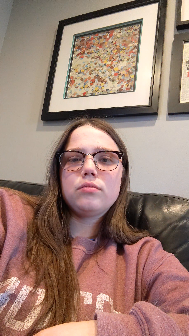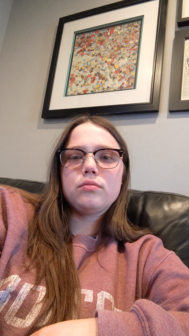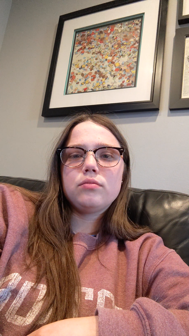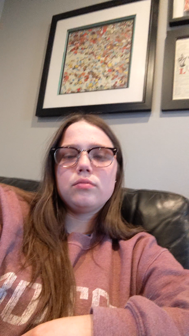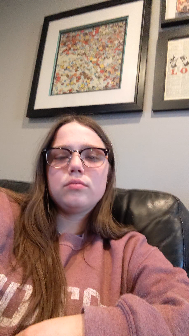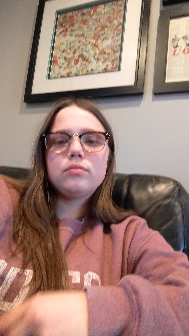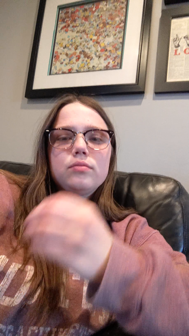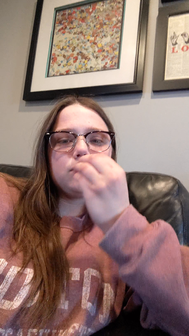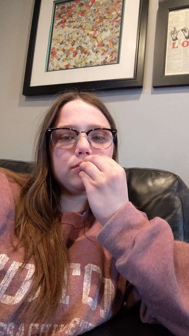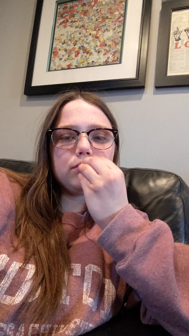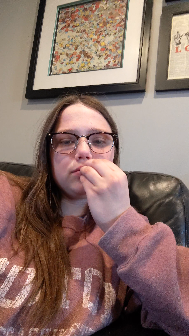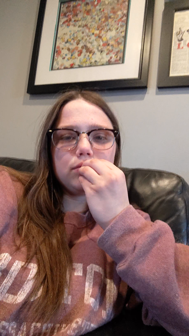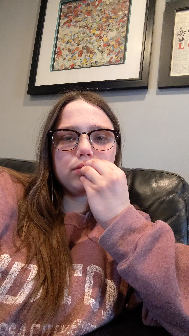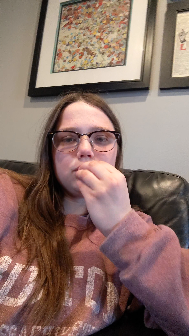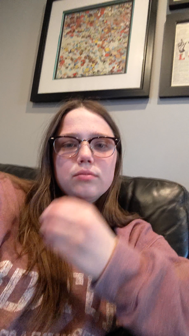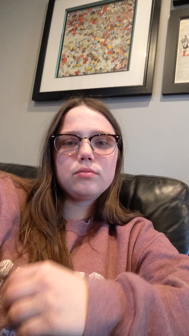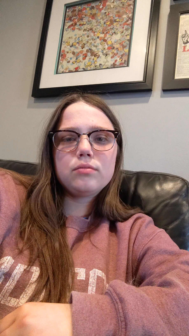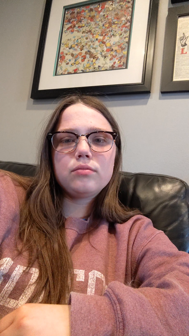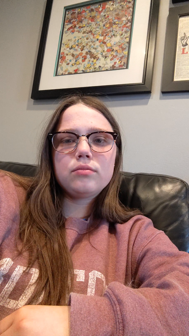eat